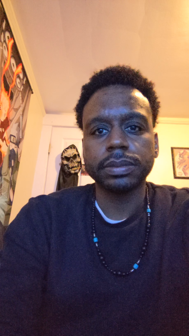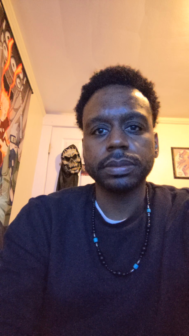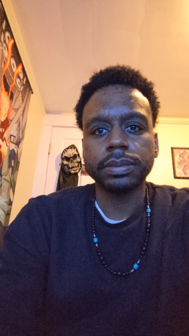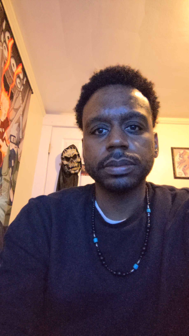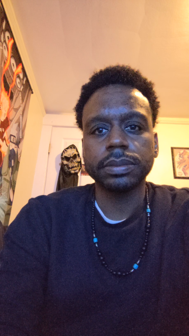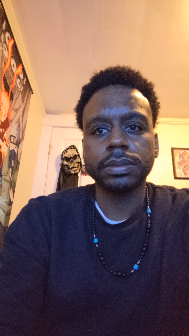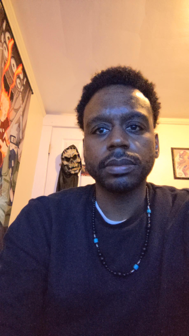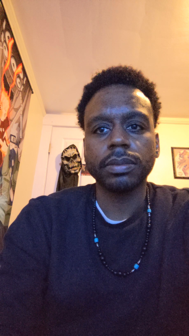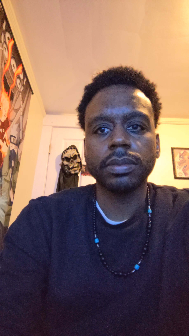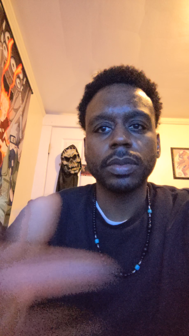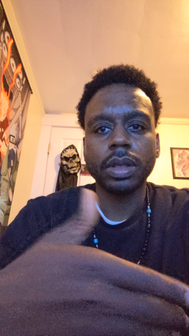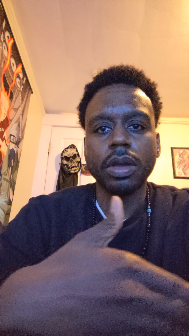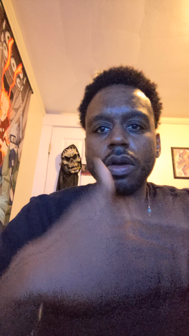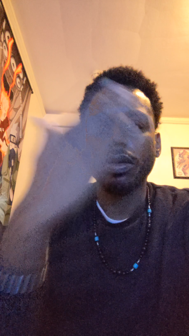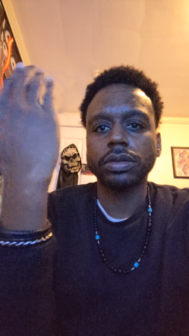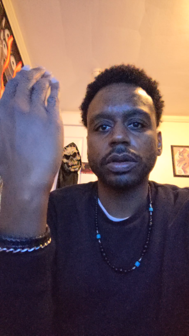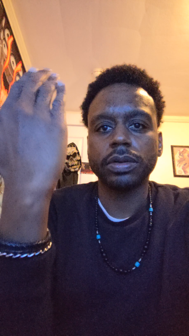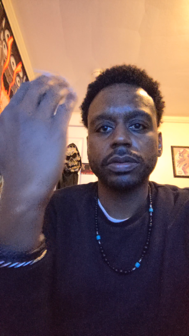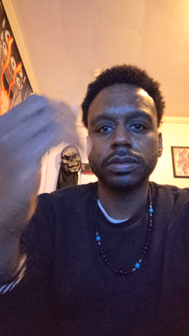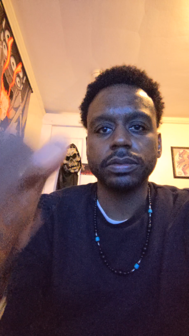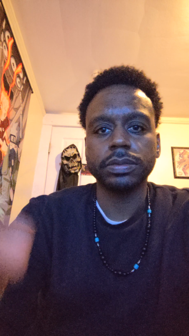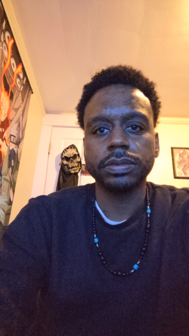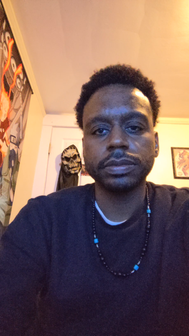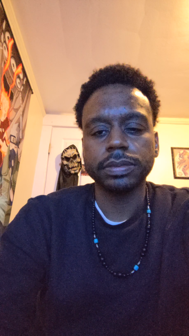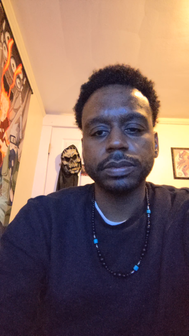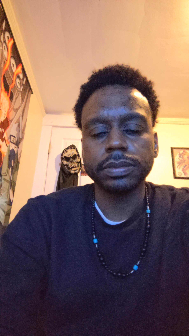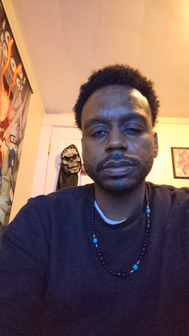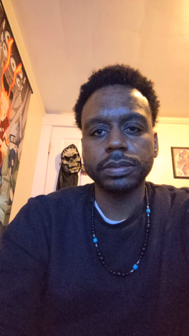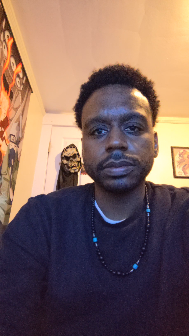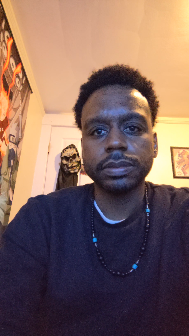all gone